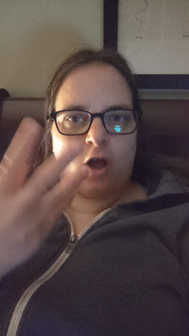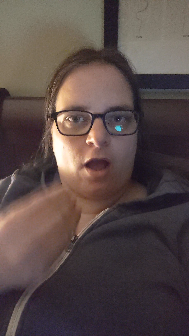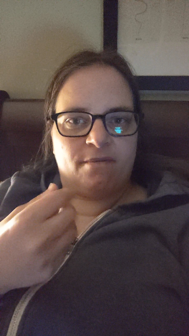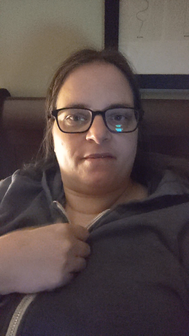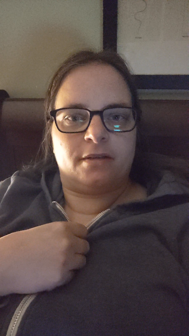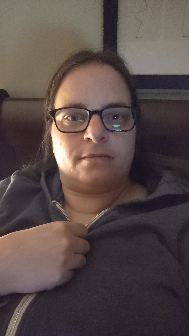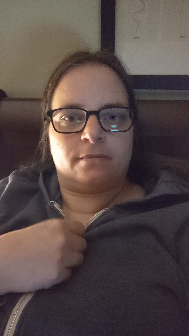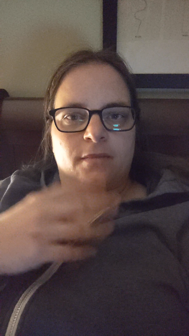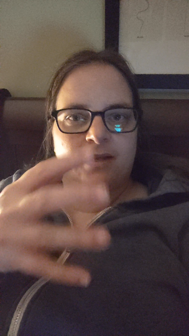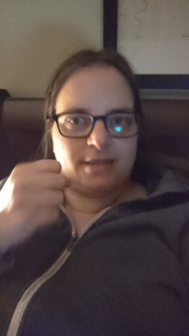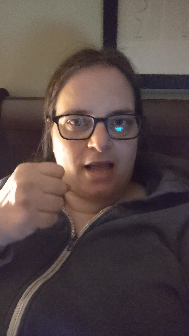get